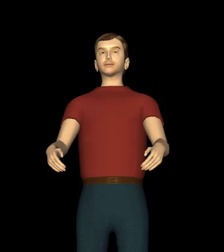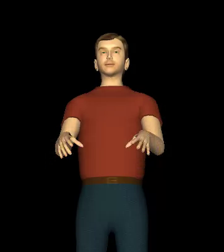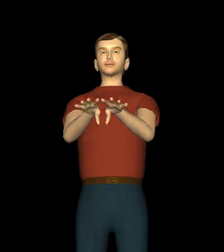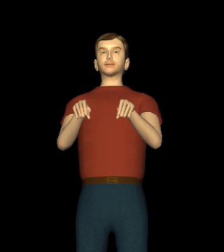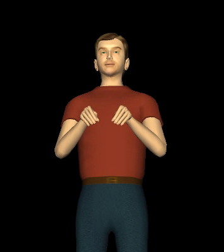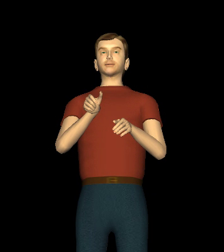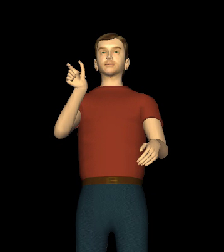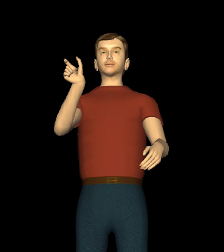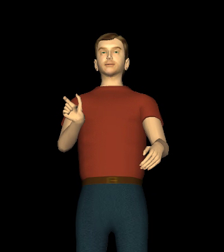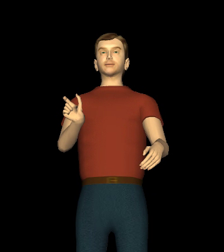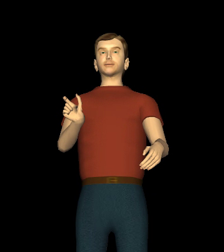فرد من العائلة